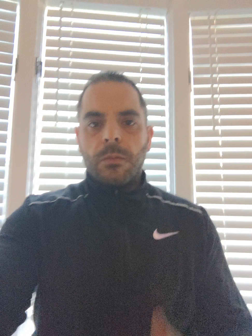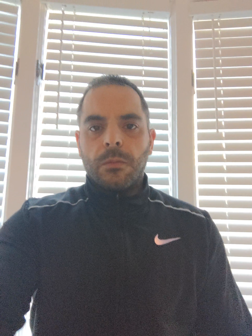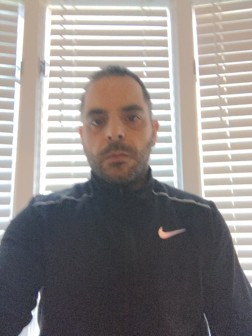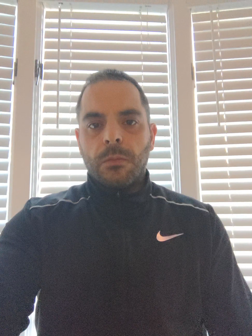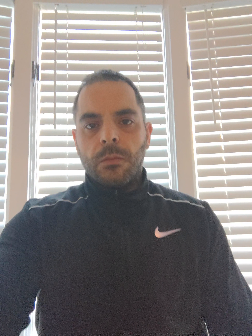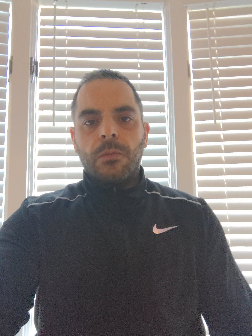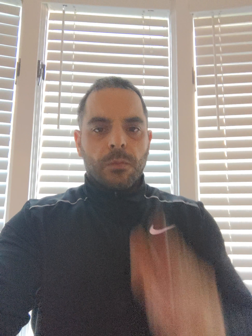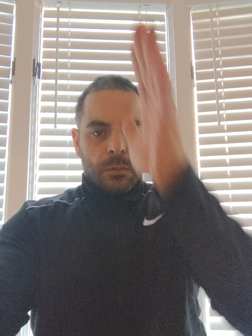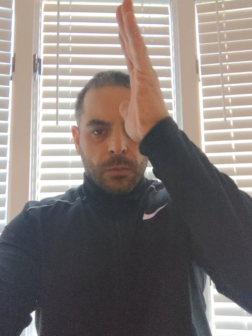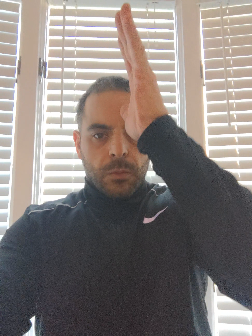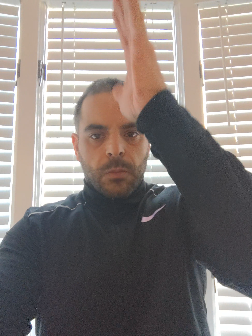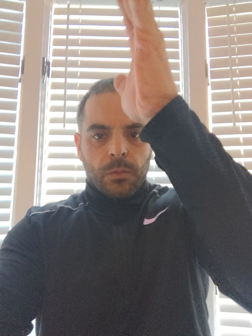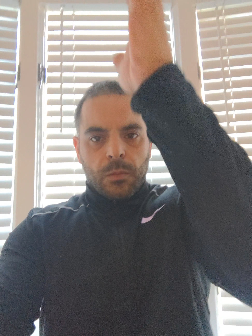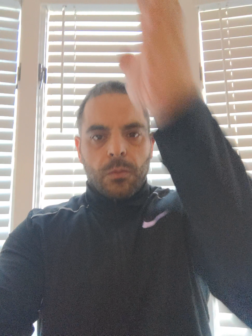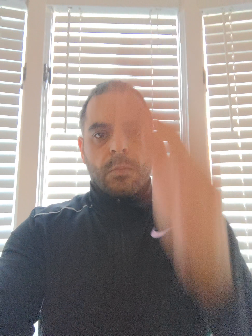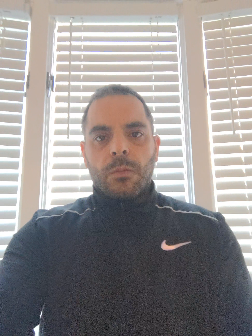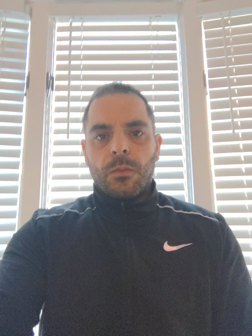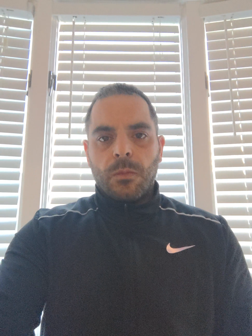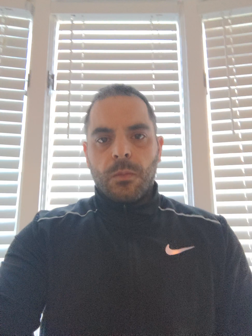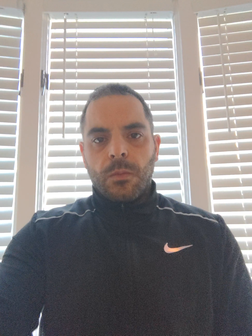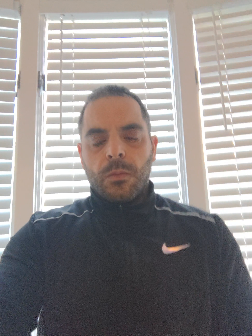grandpa